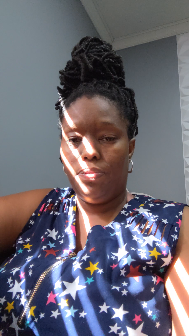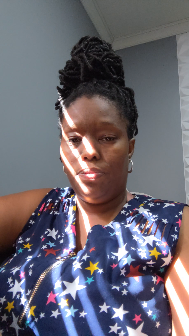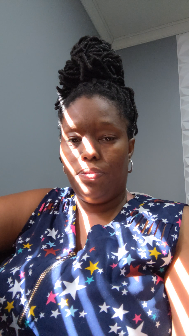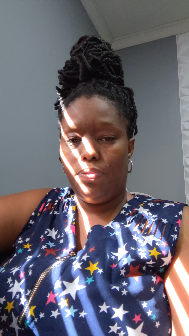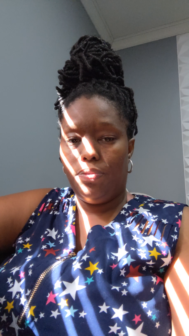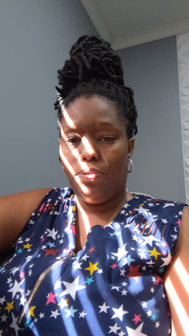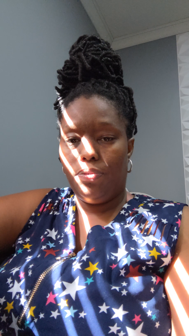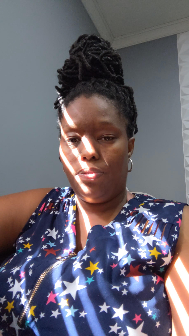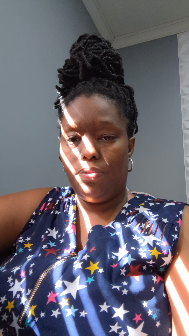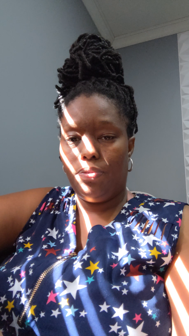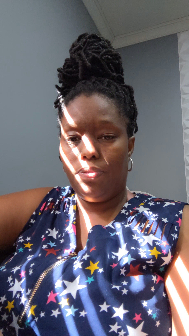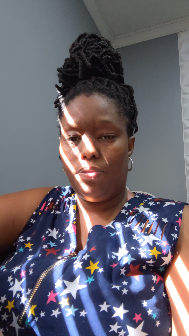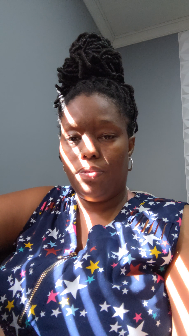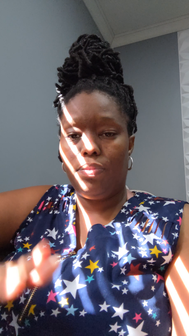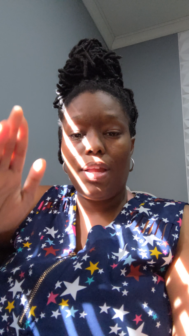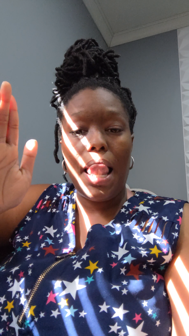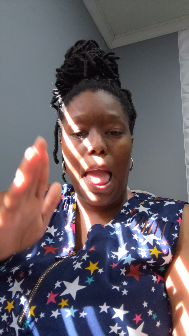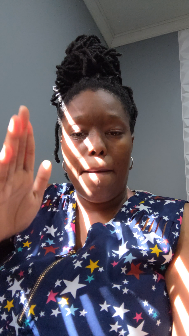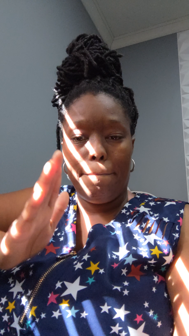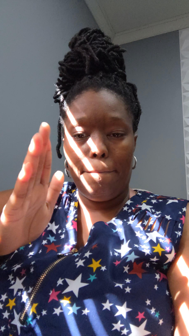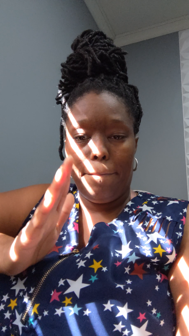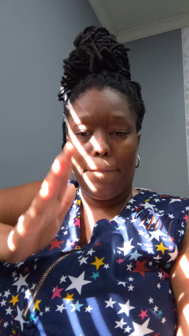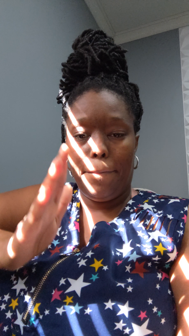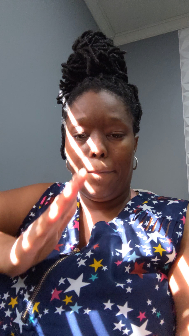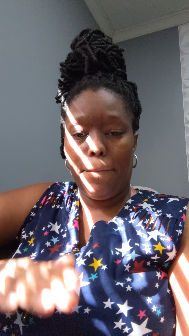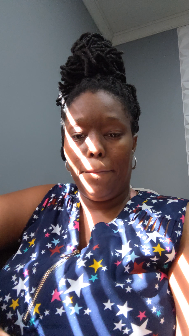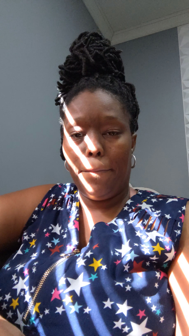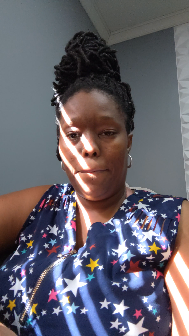clap